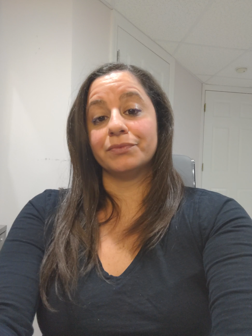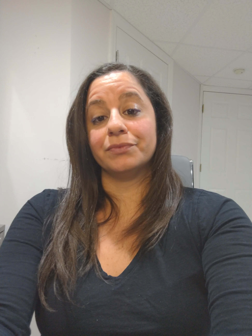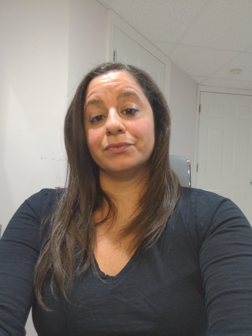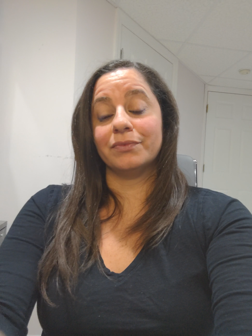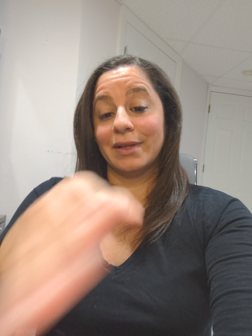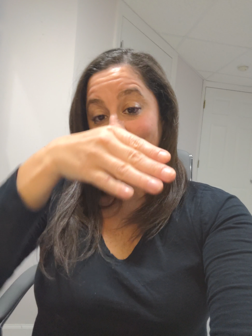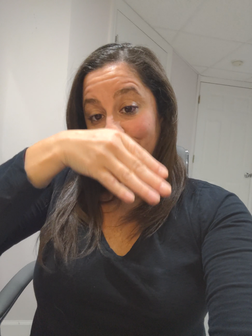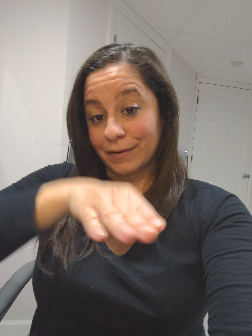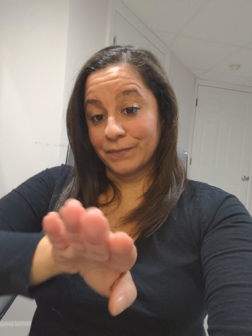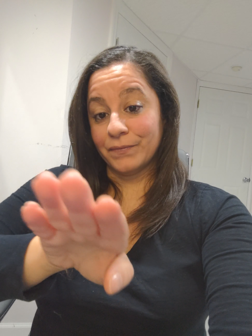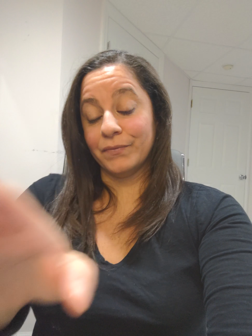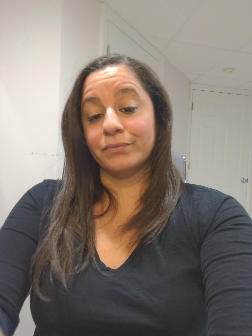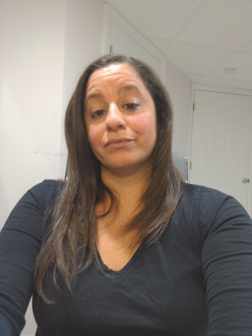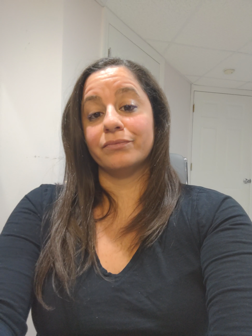elephant